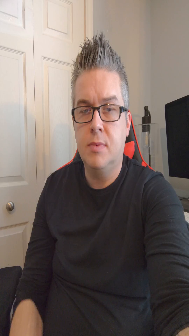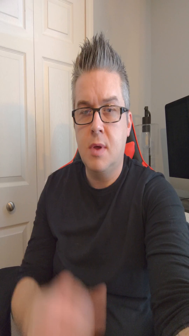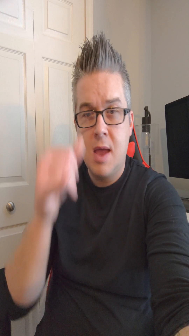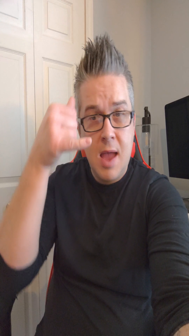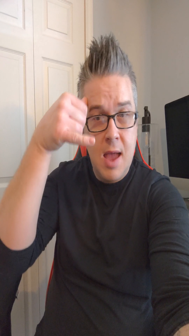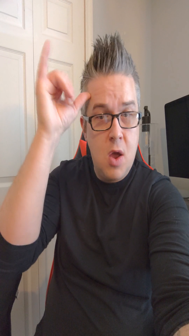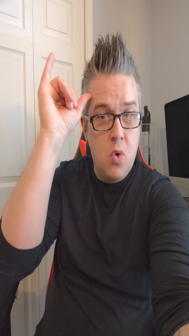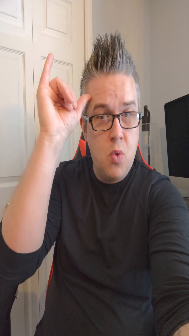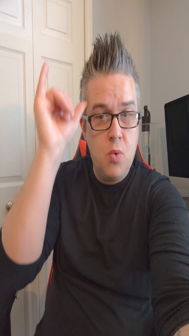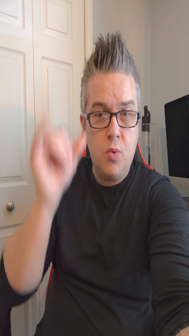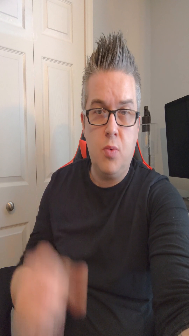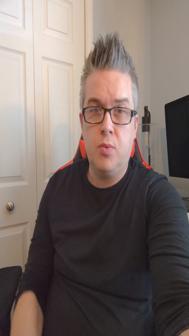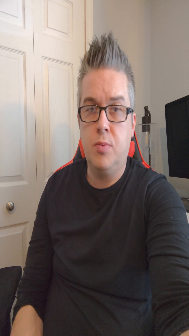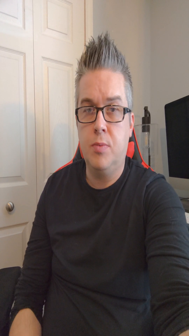cow